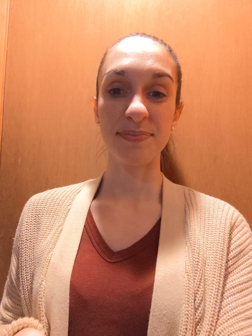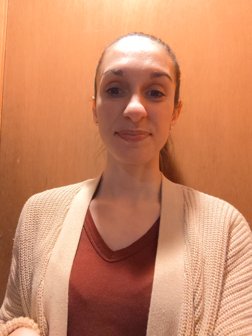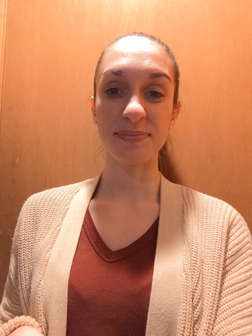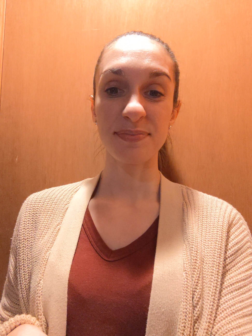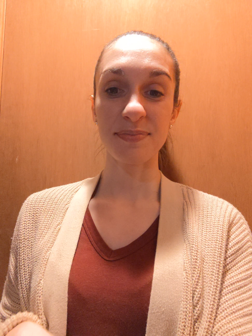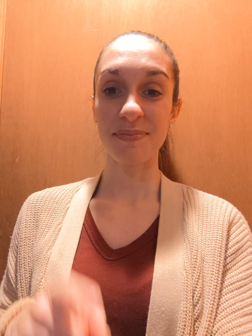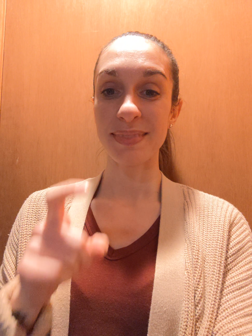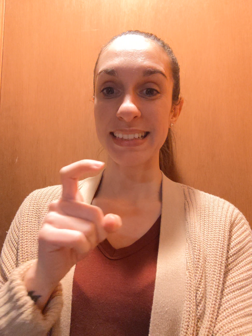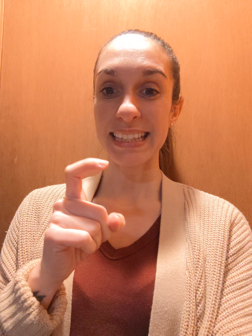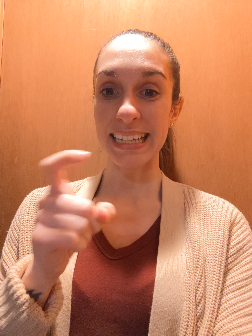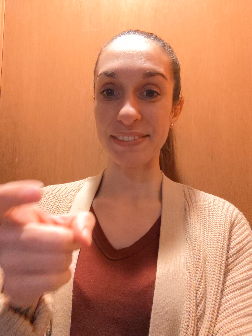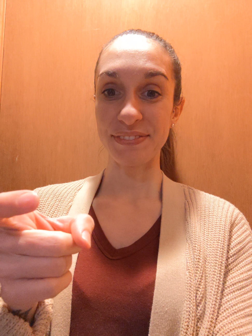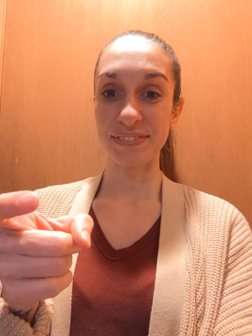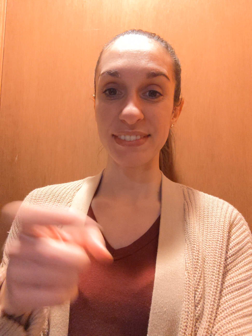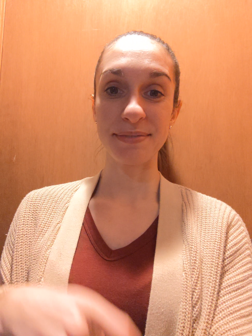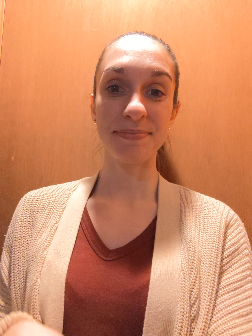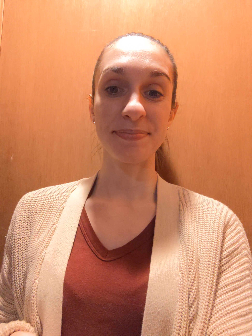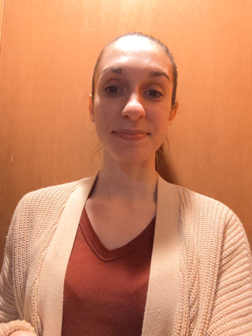gift